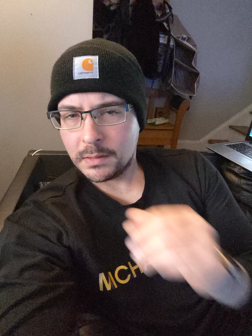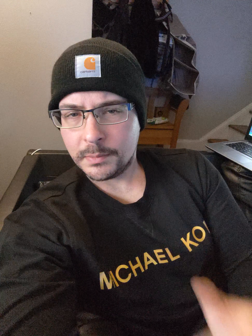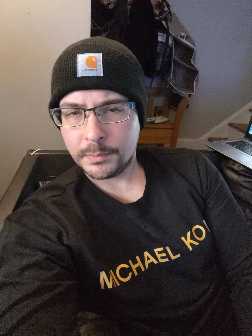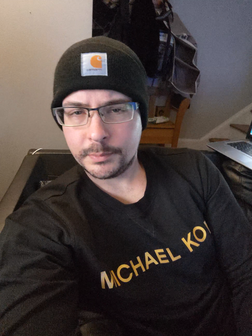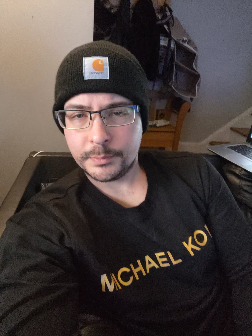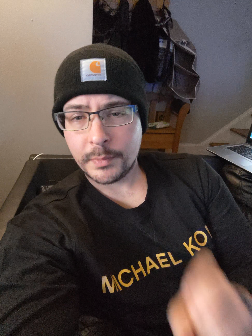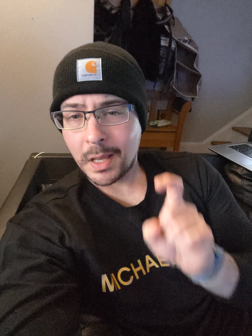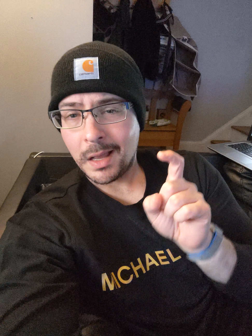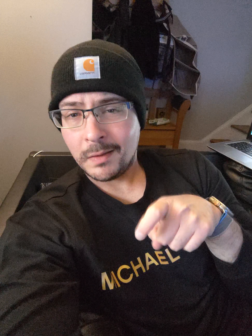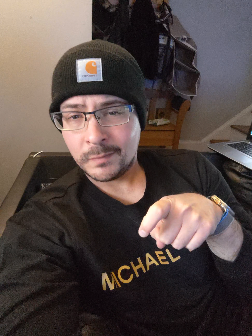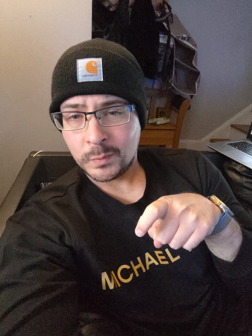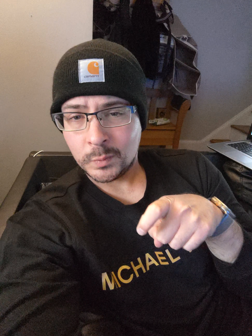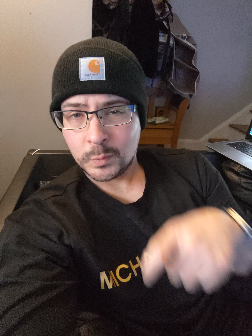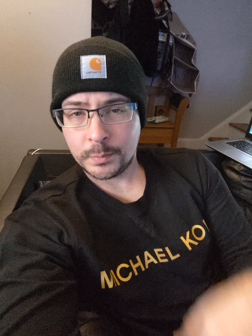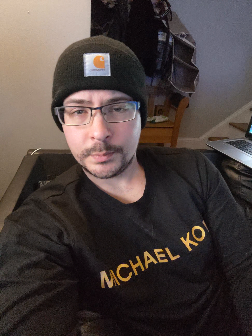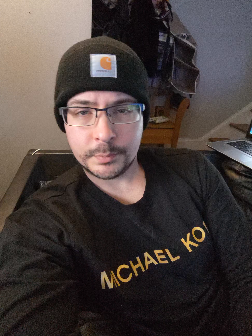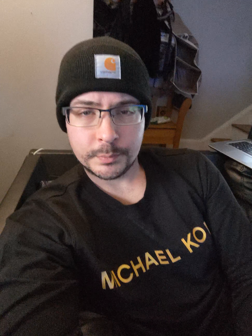have to